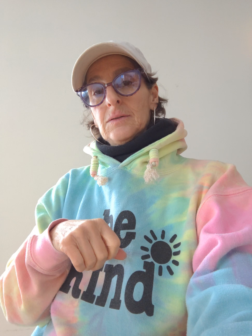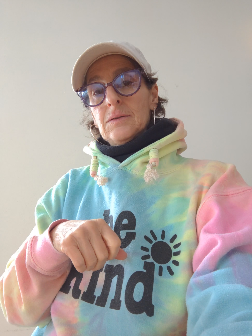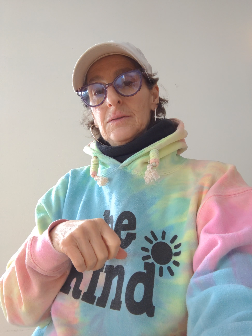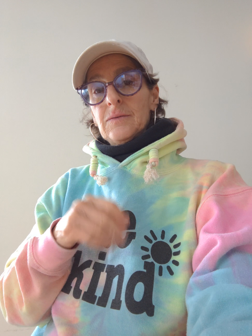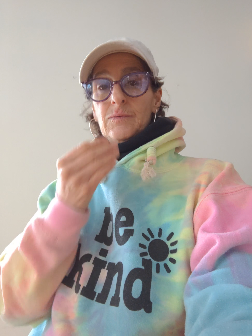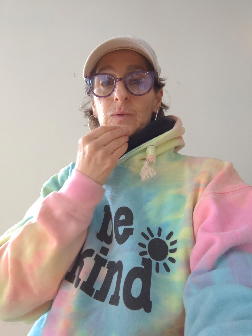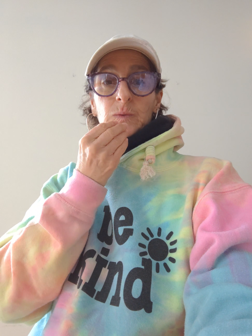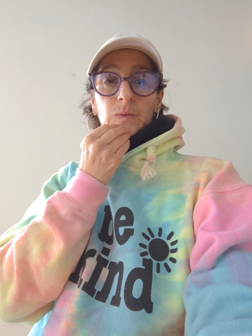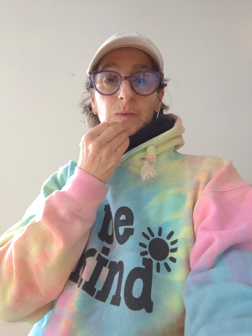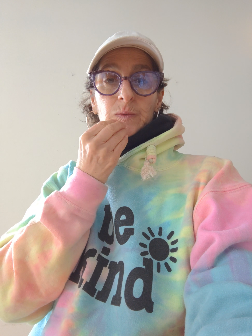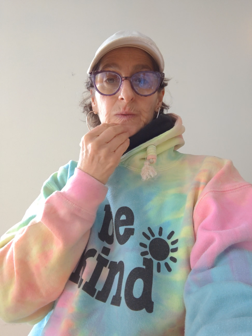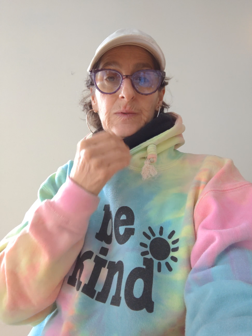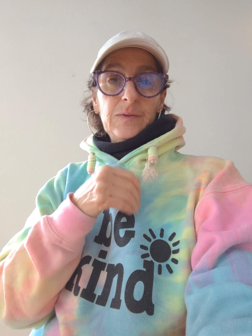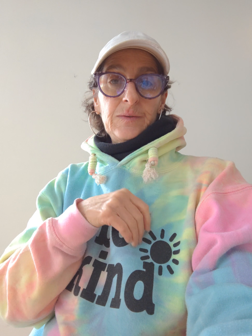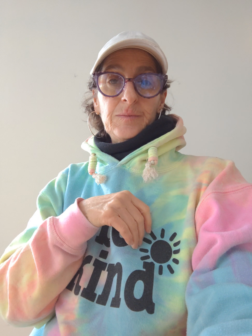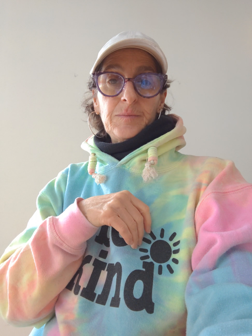food